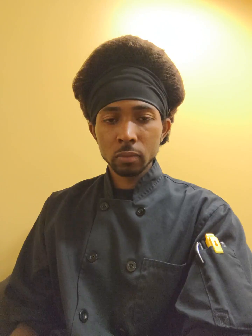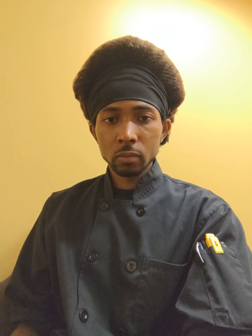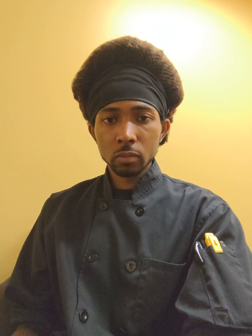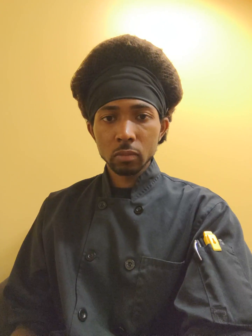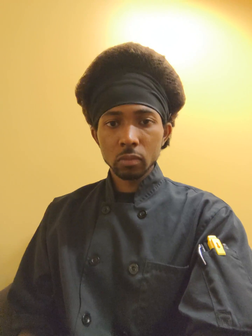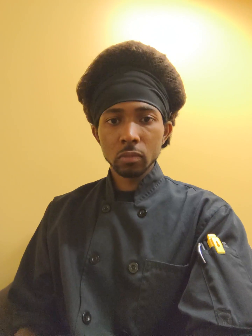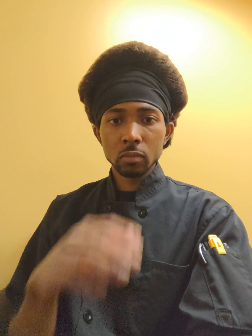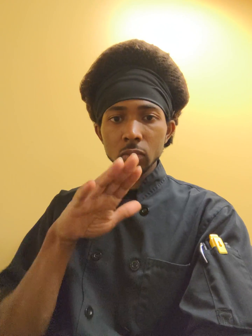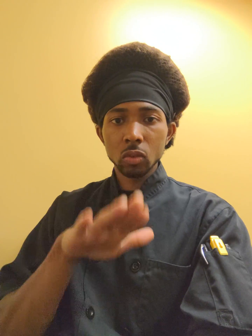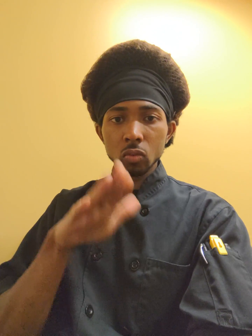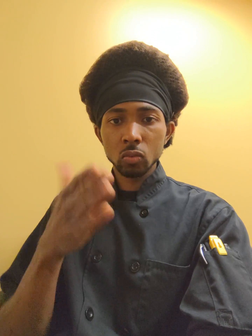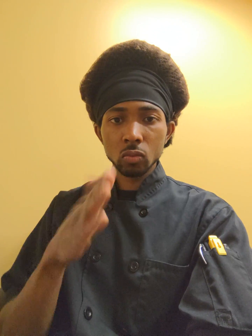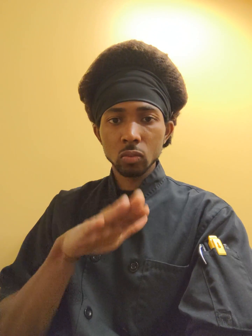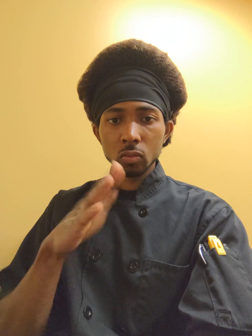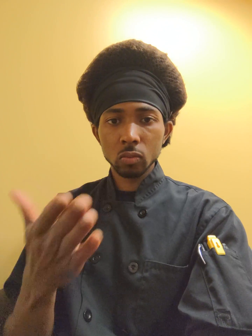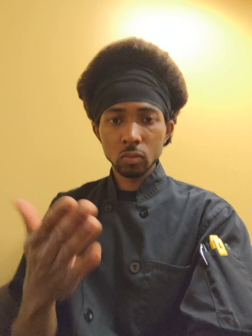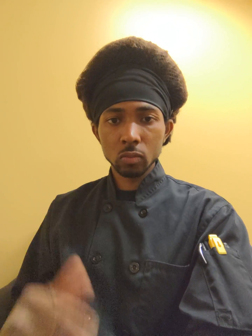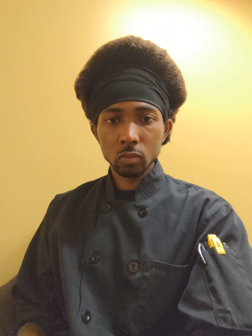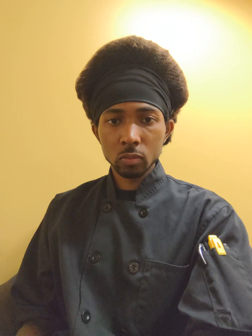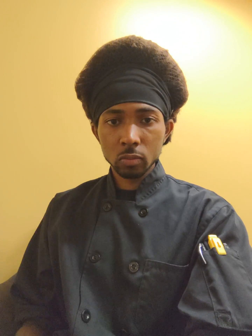cook